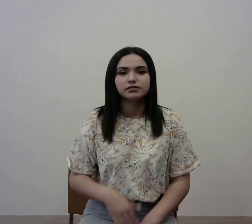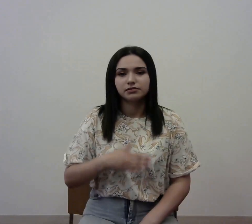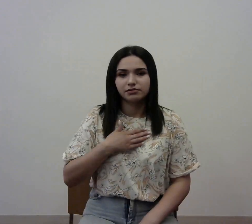mən